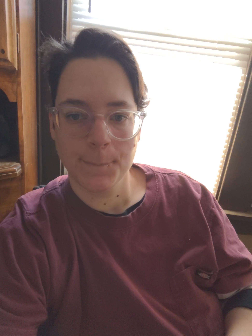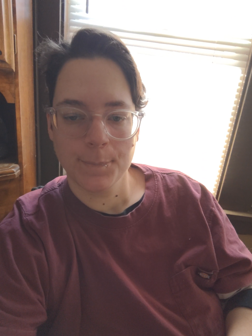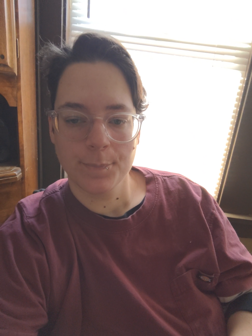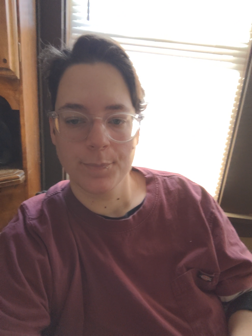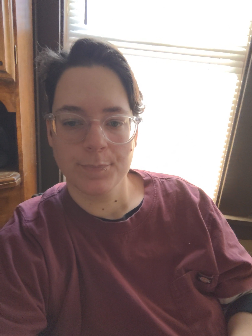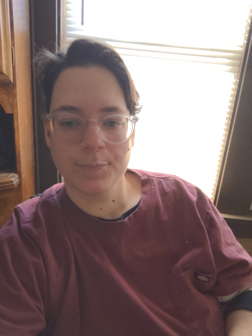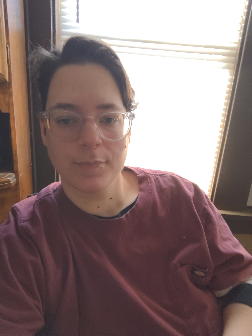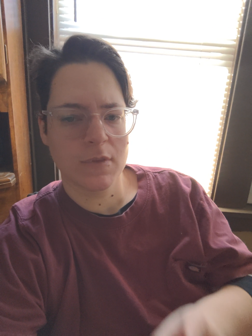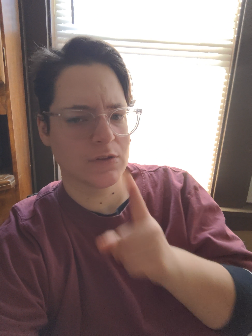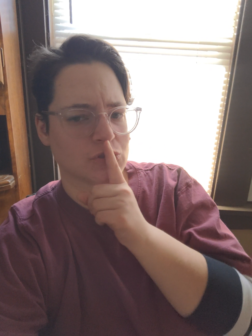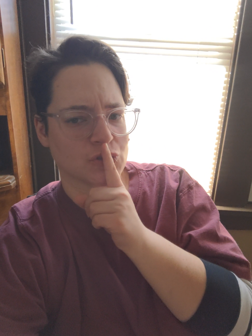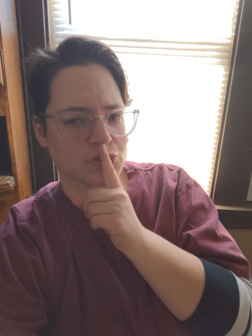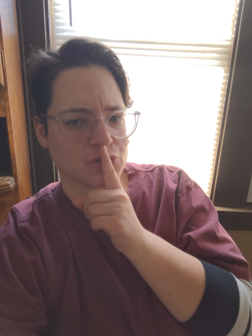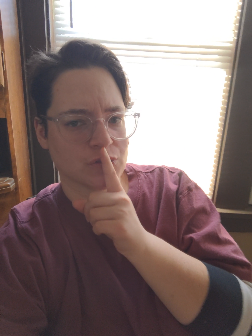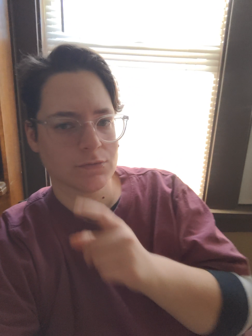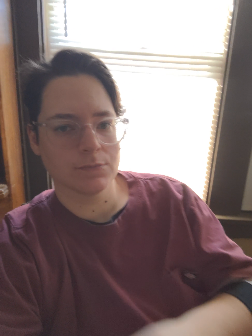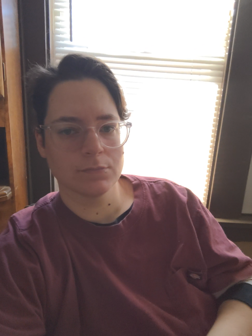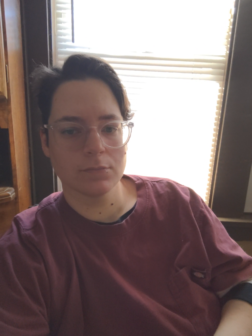shhh